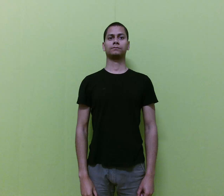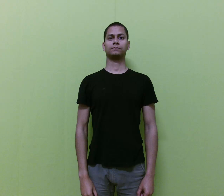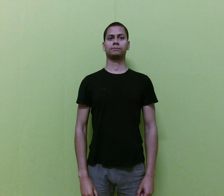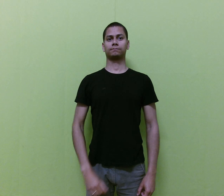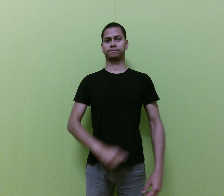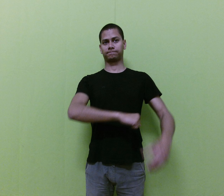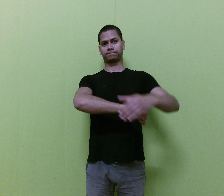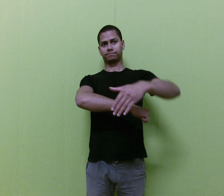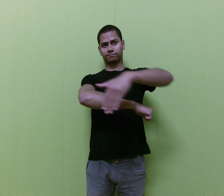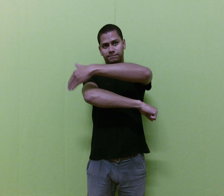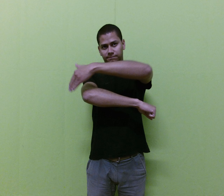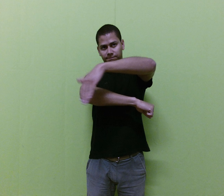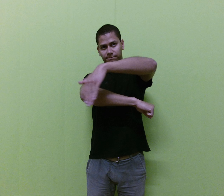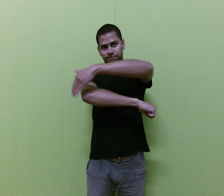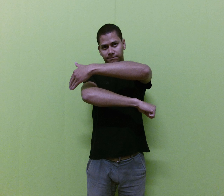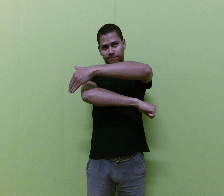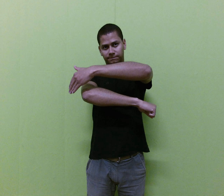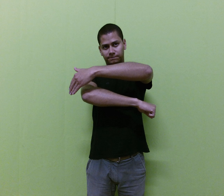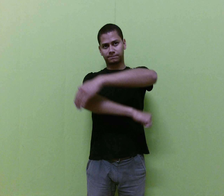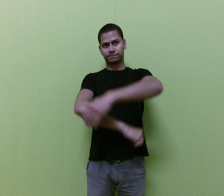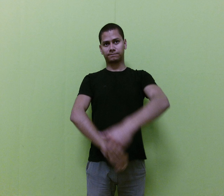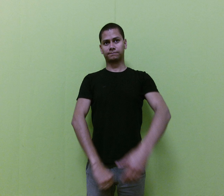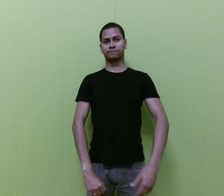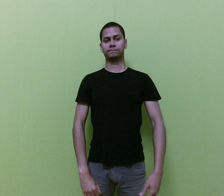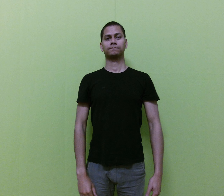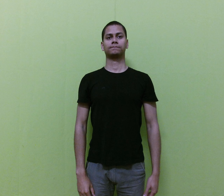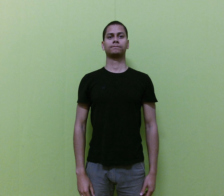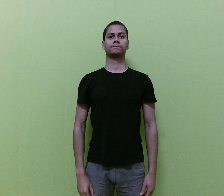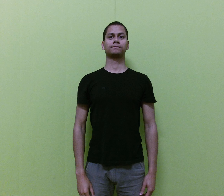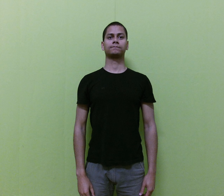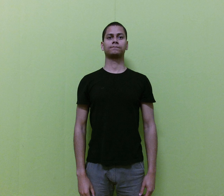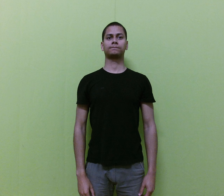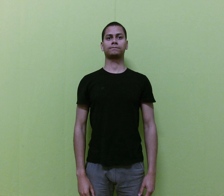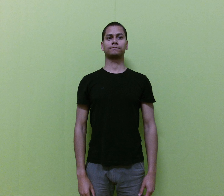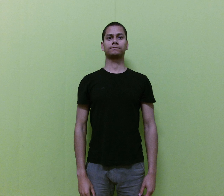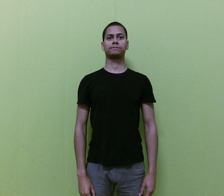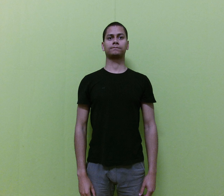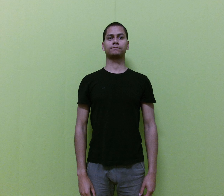esquina